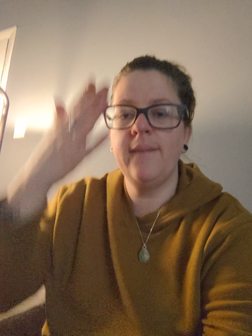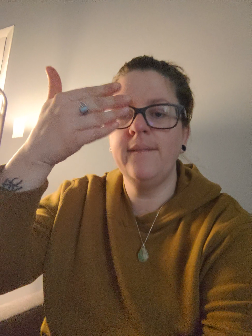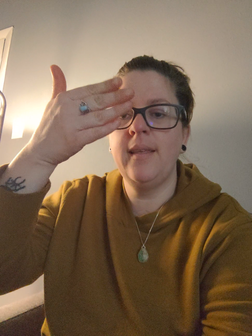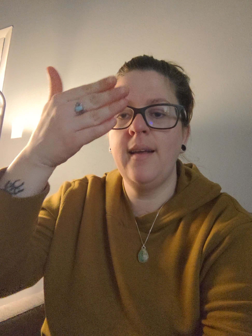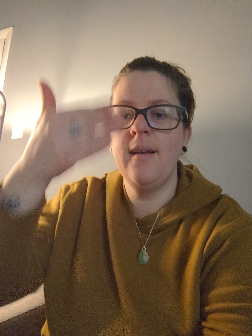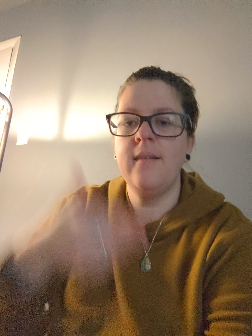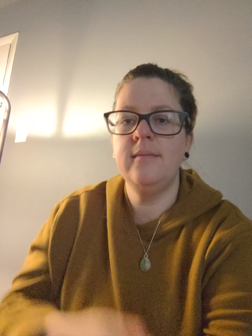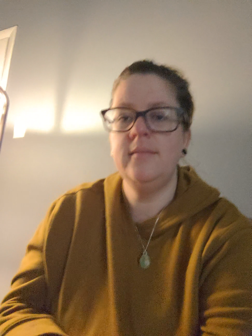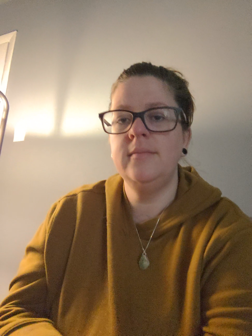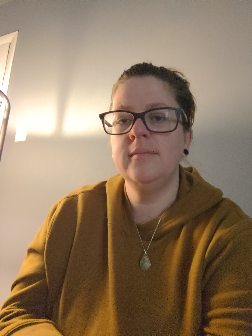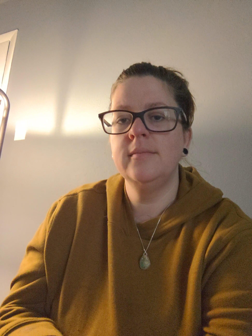flag